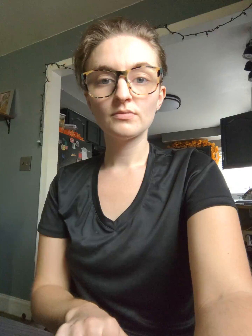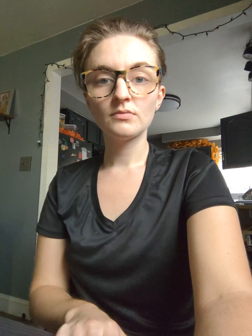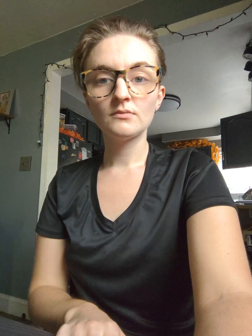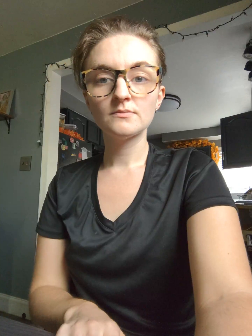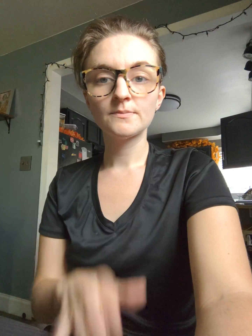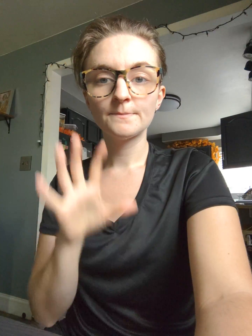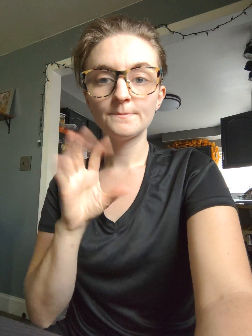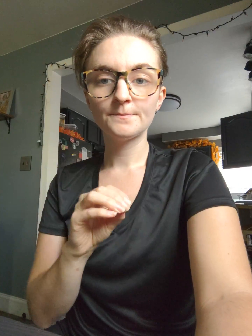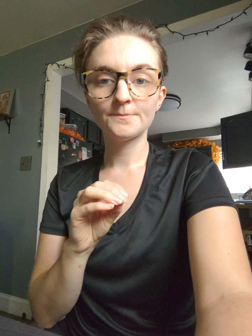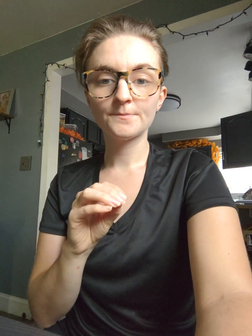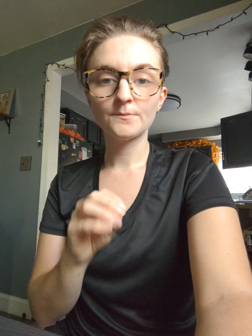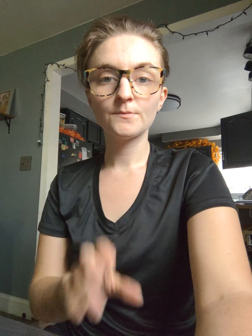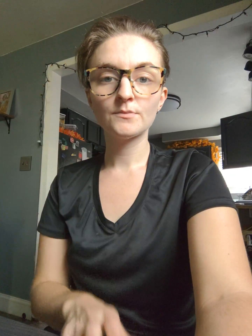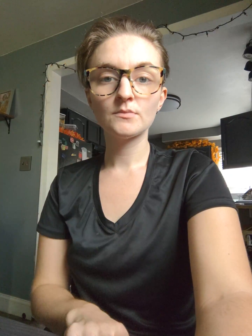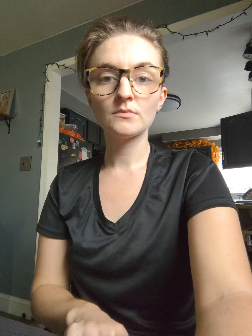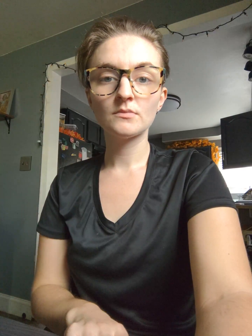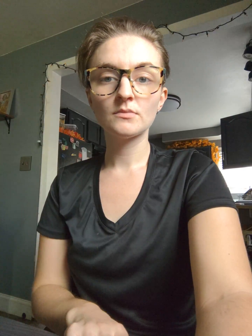bite